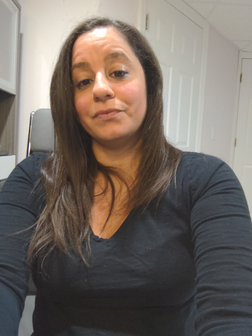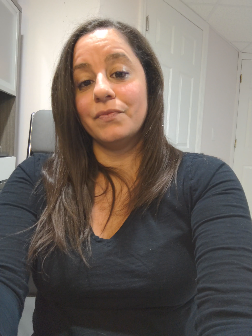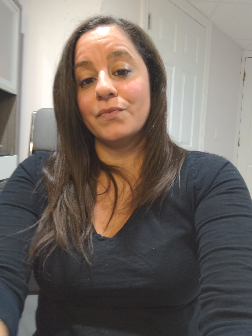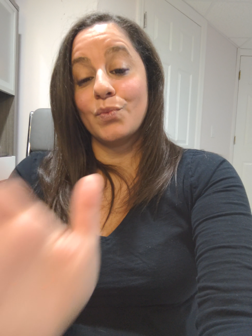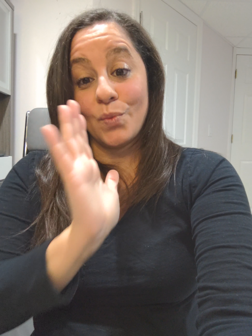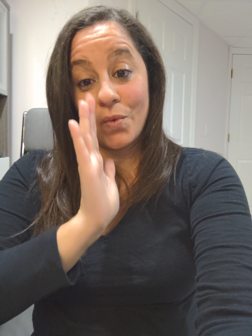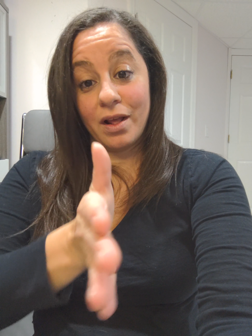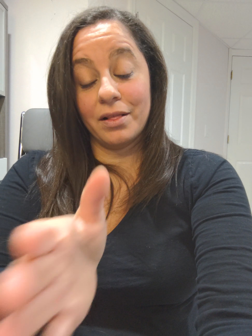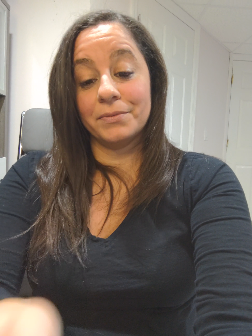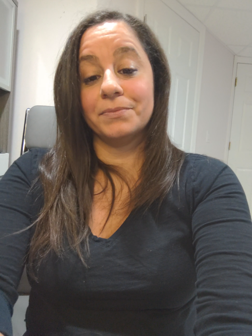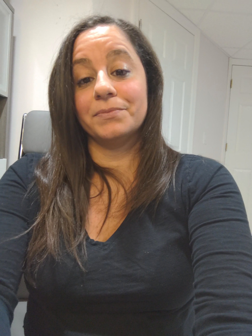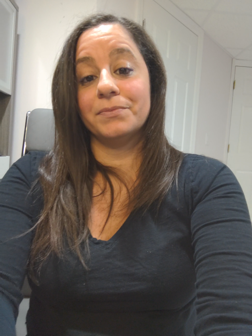will